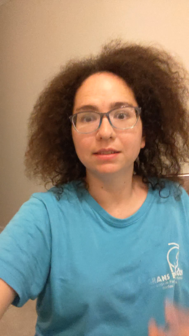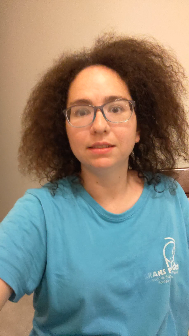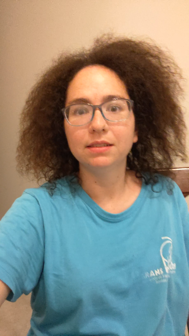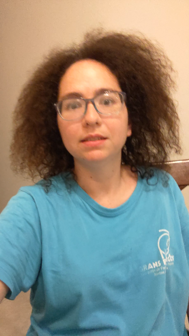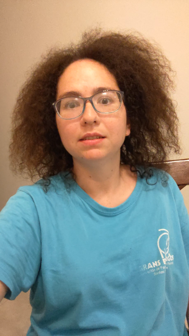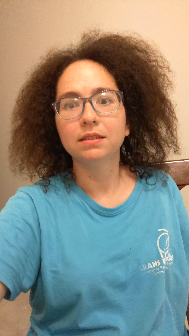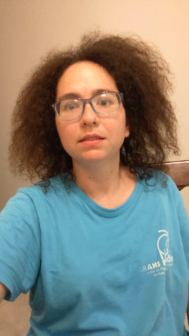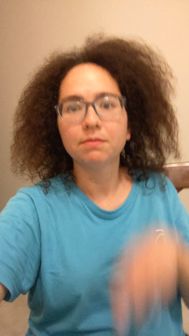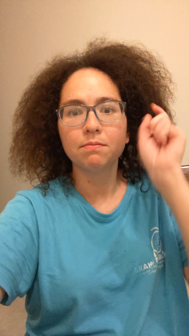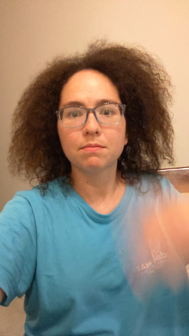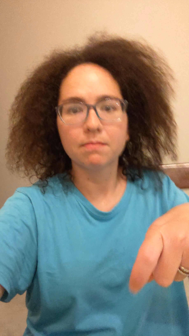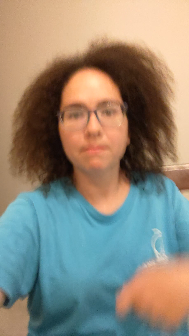must